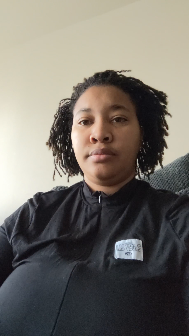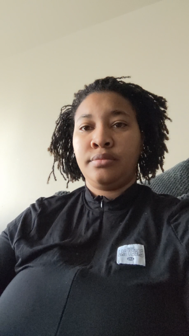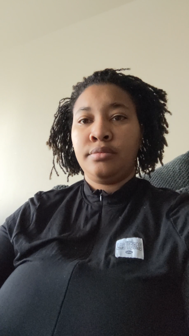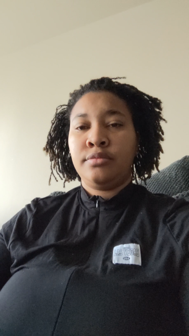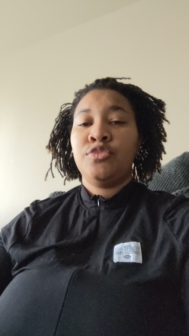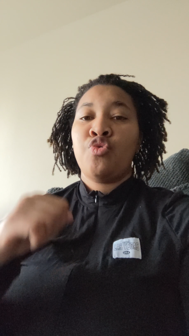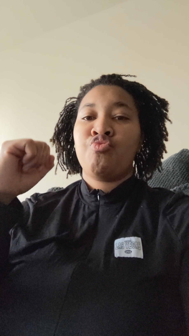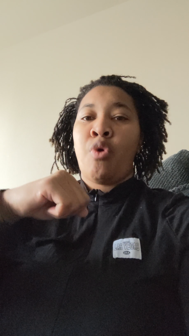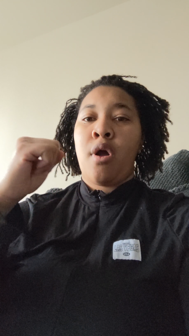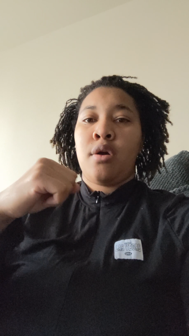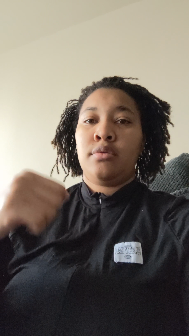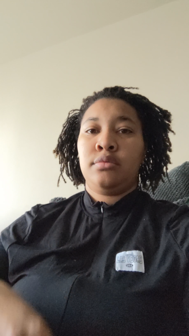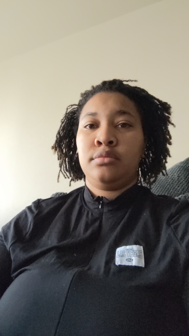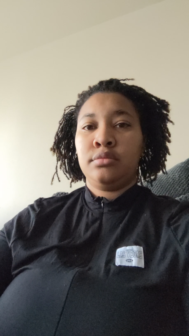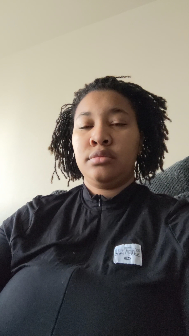rock